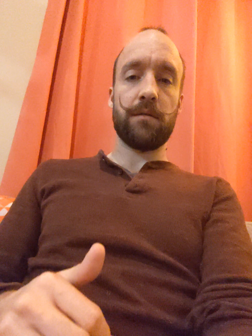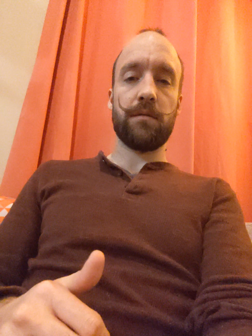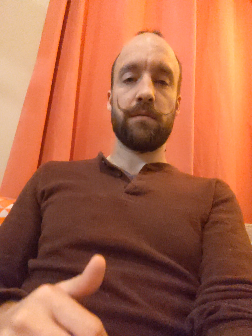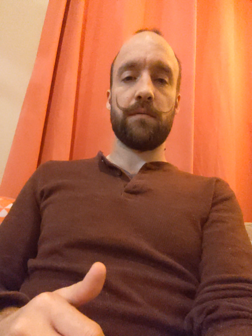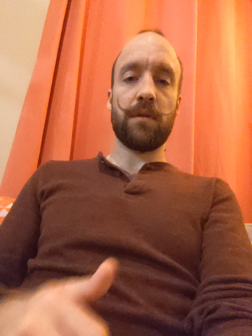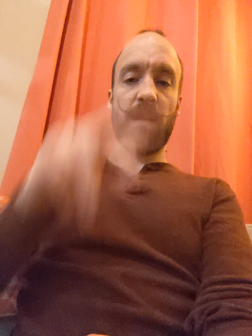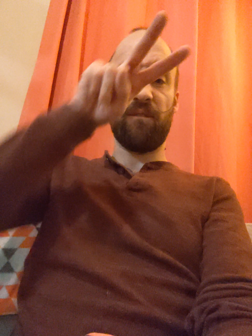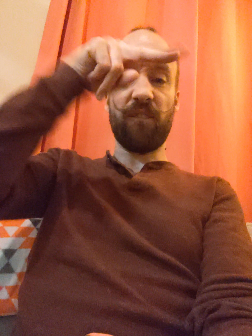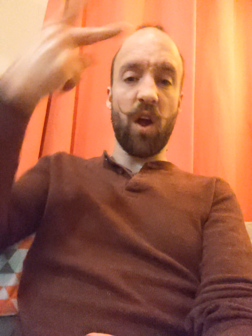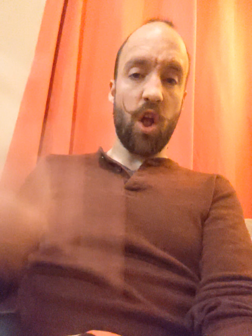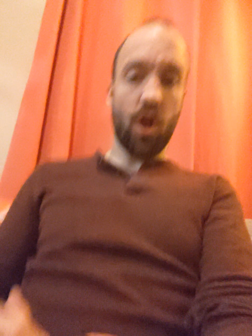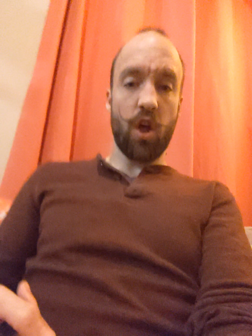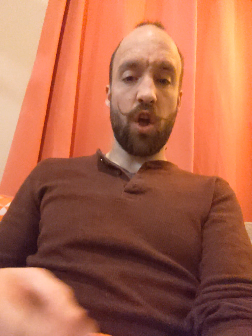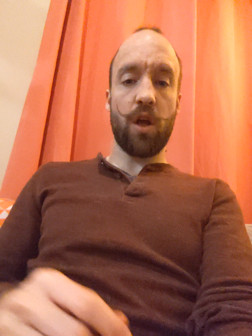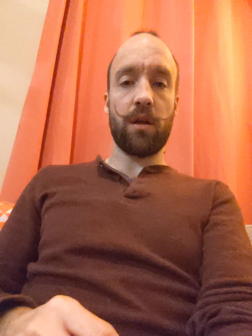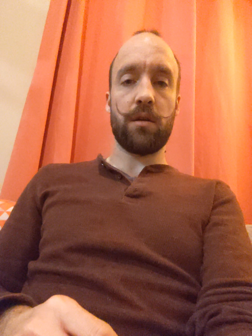fall